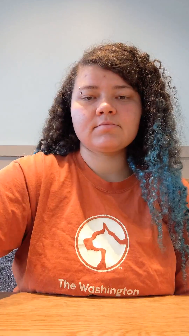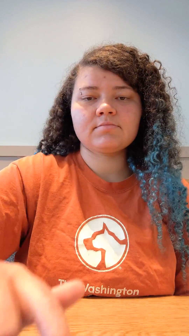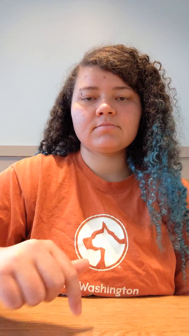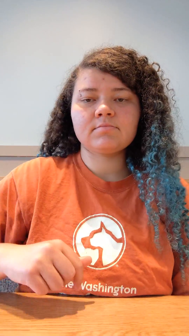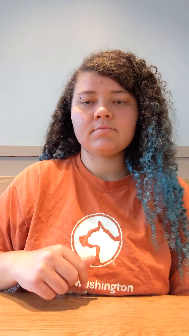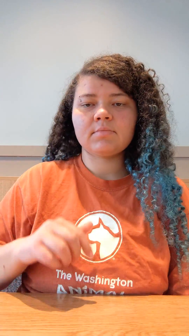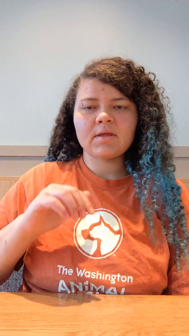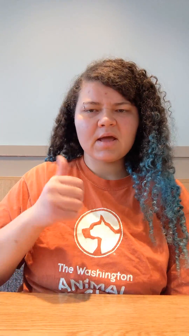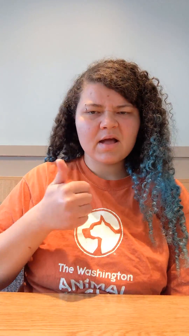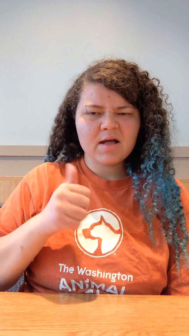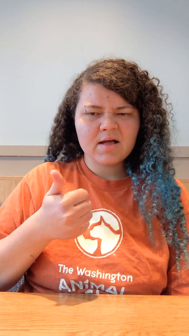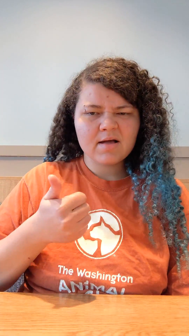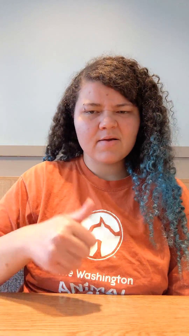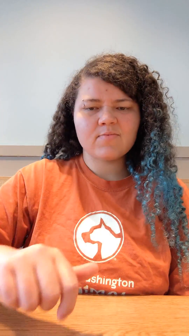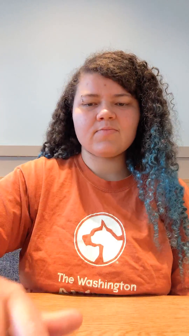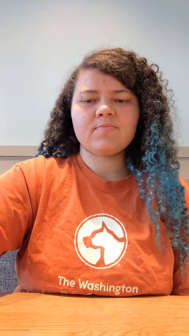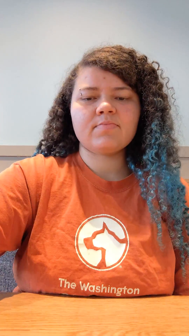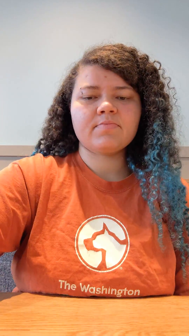how